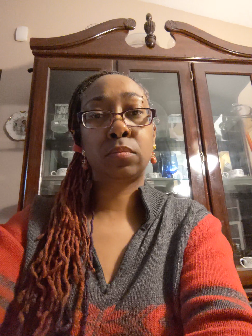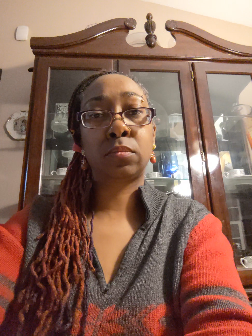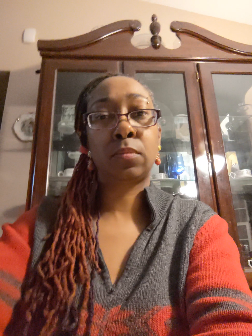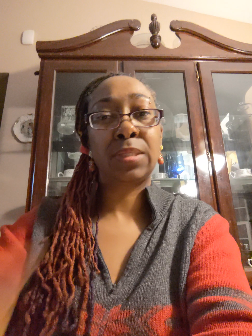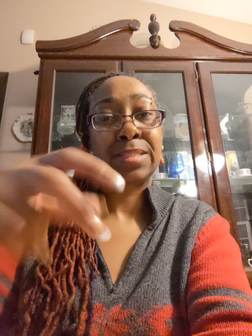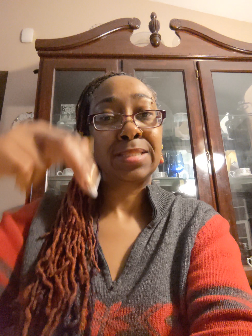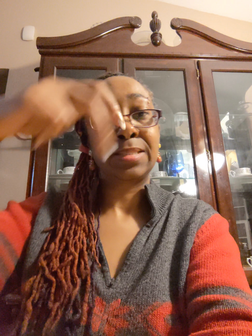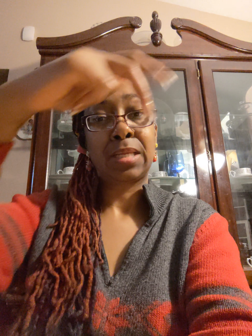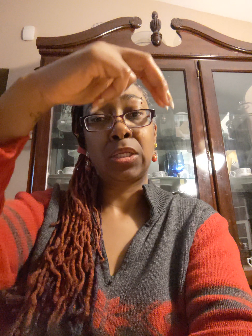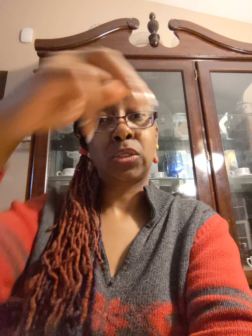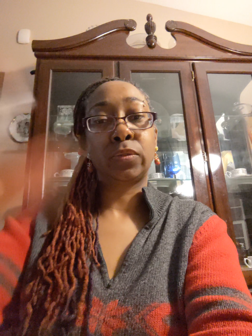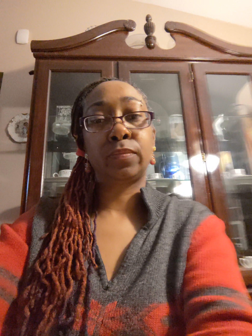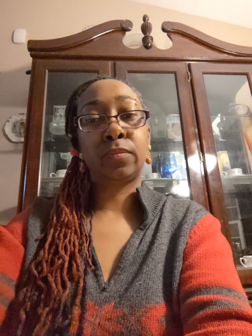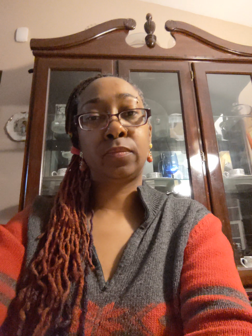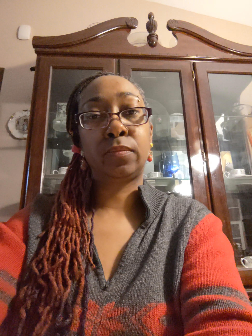stairs